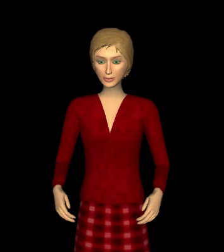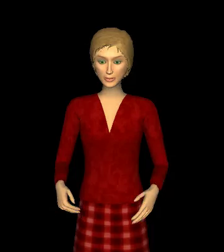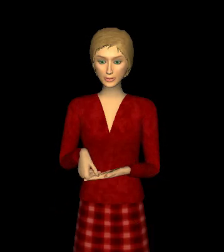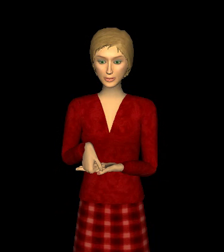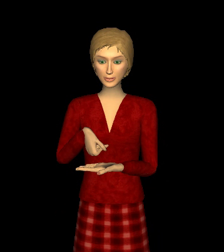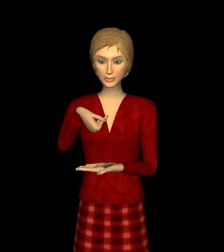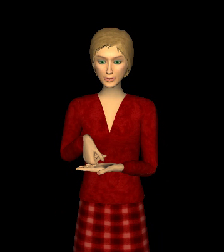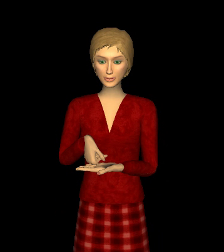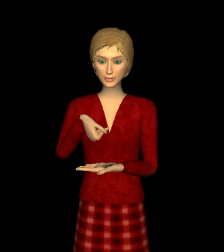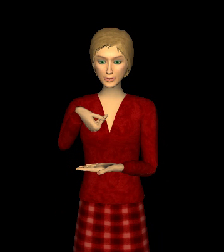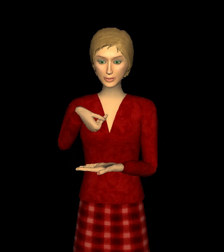حساء